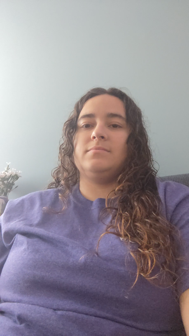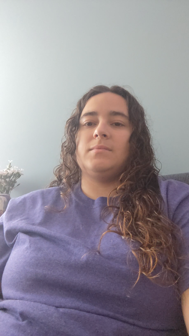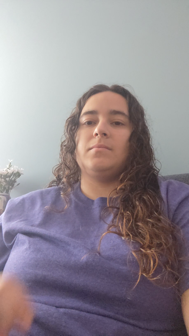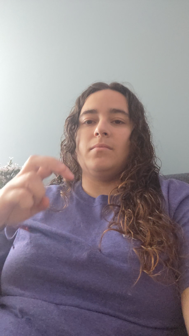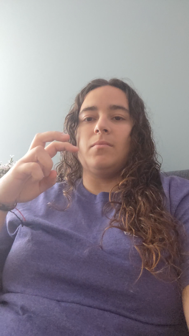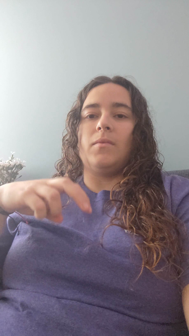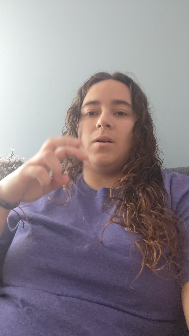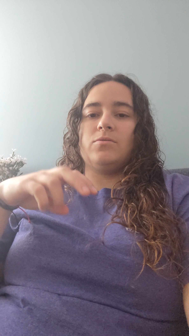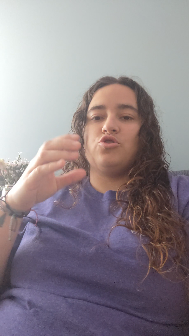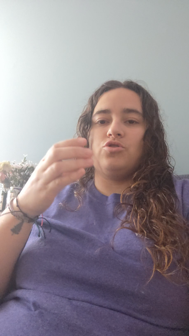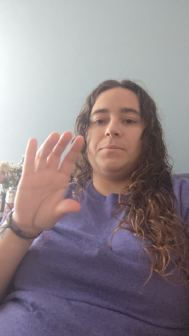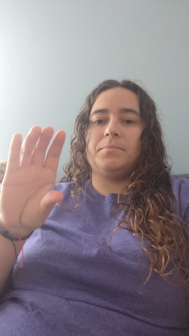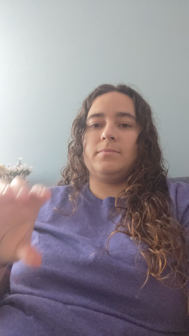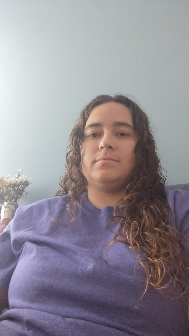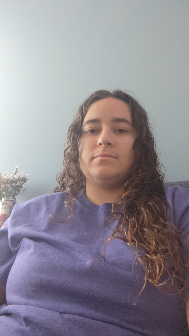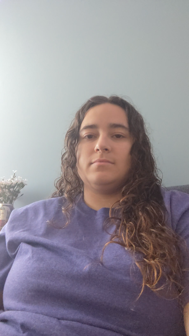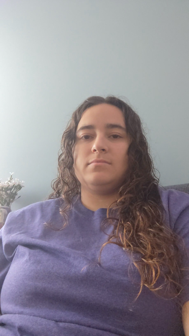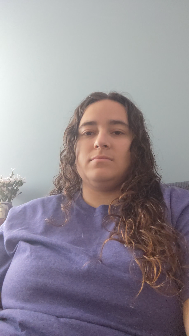potato chip